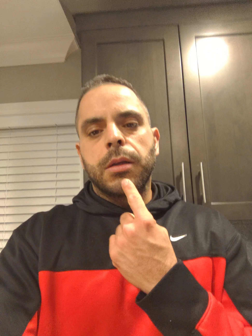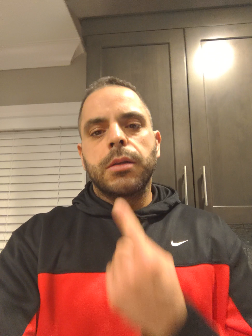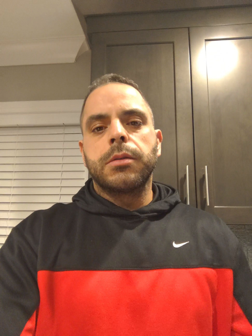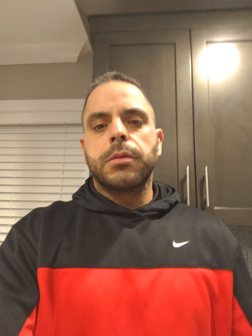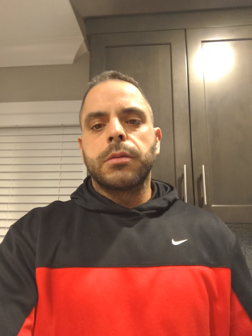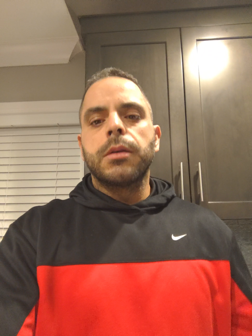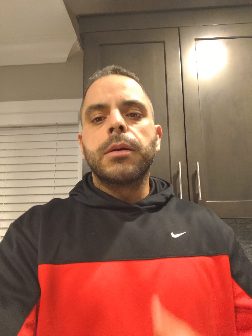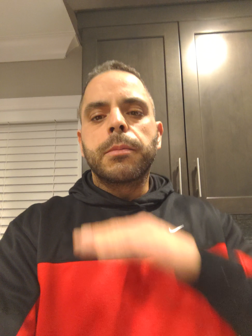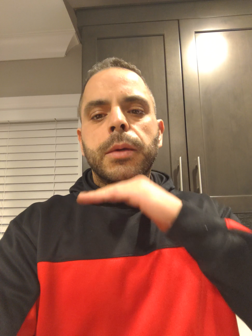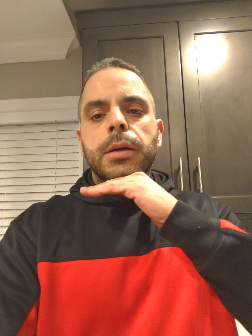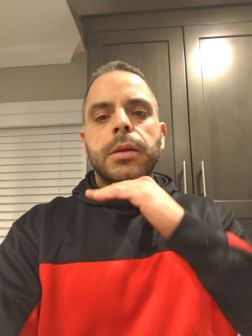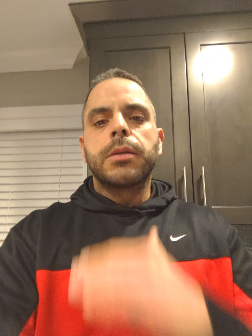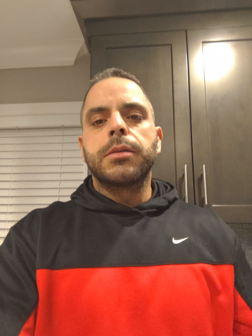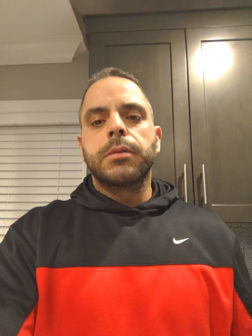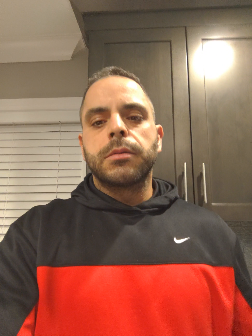pig